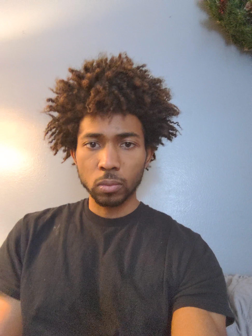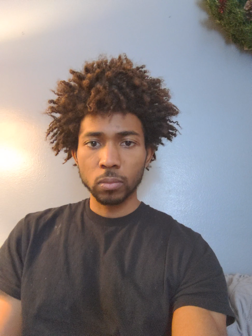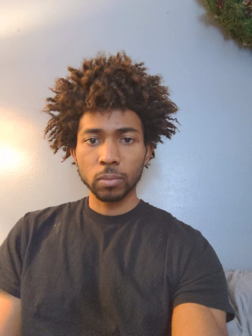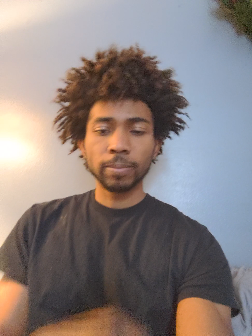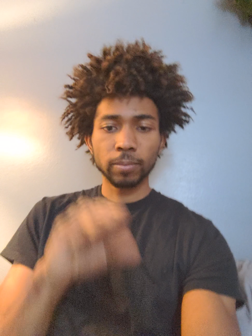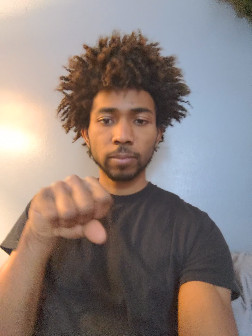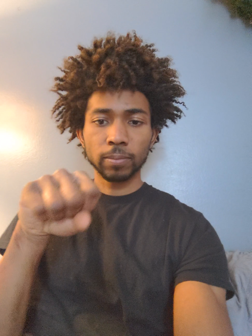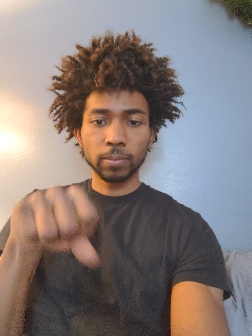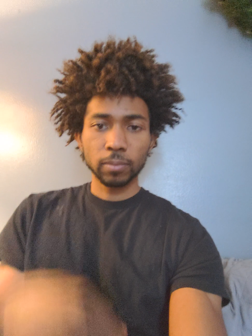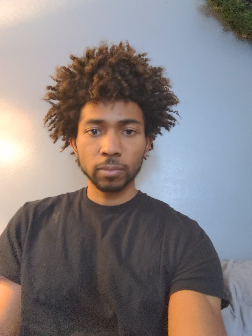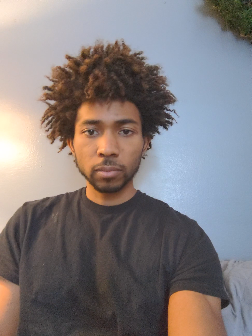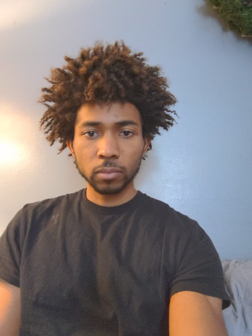yes